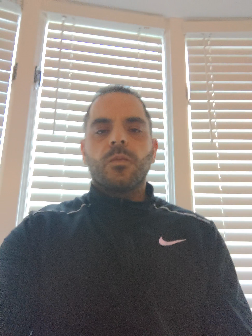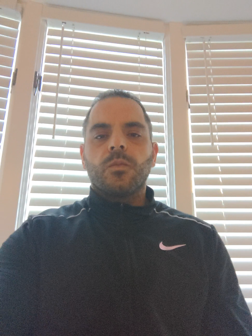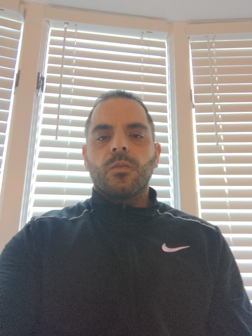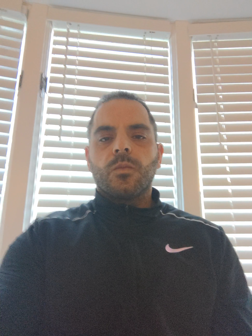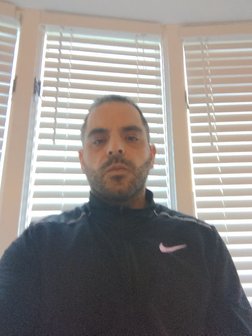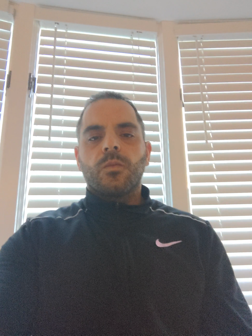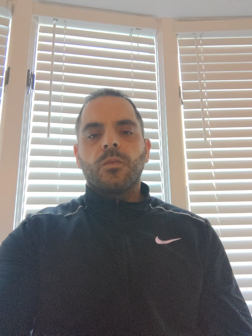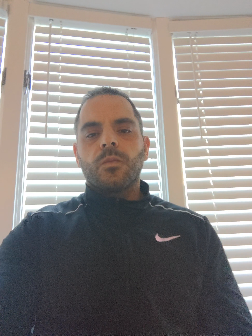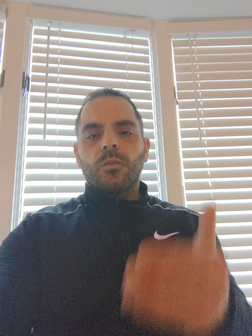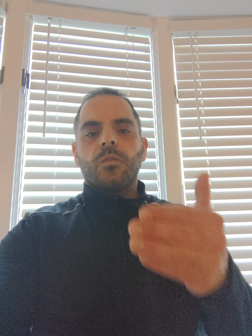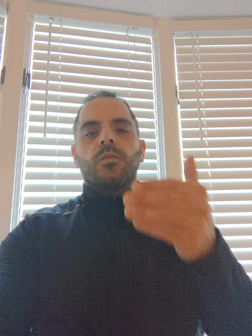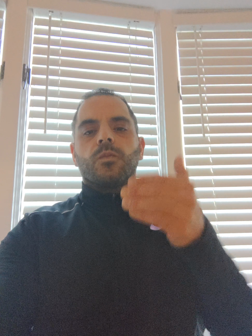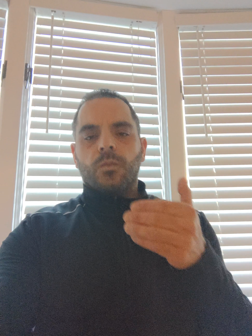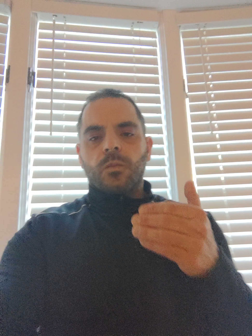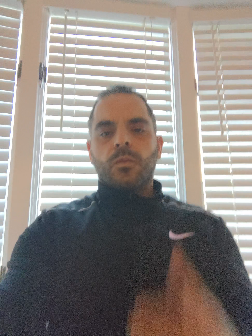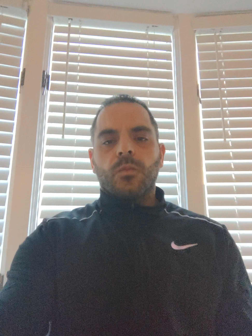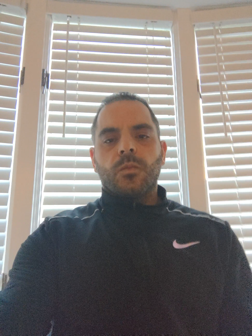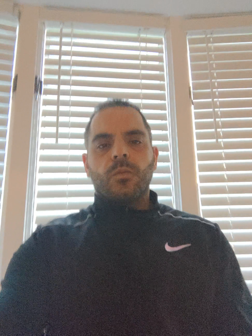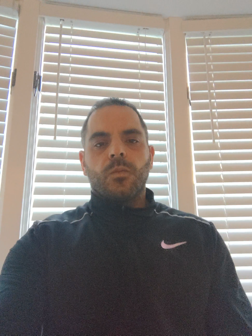before